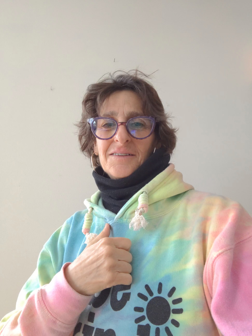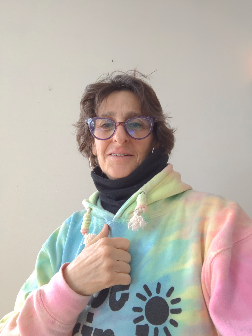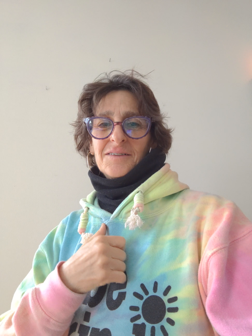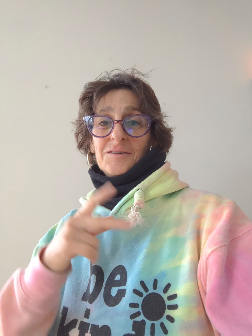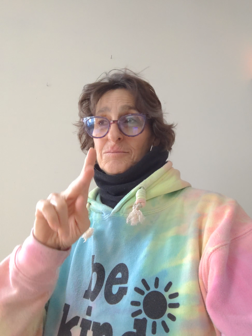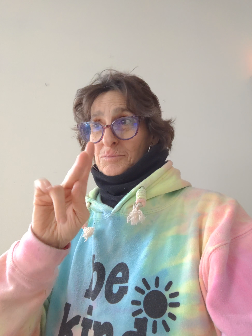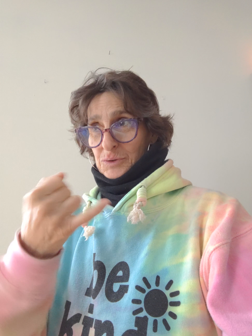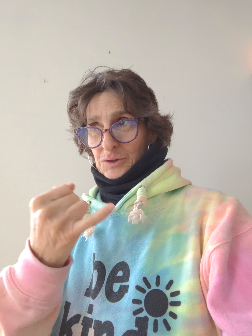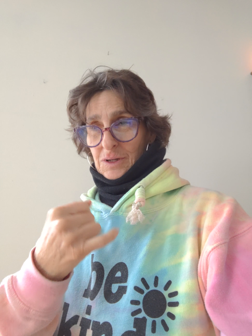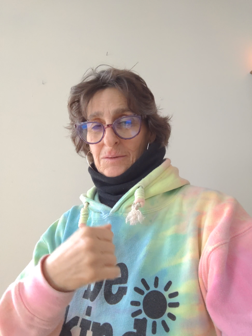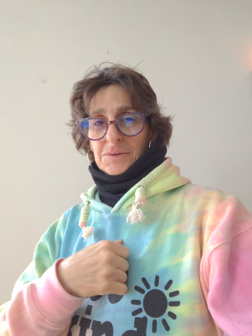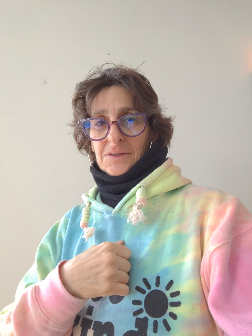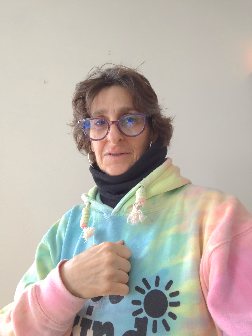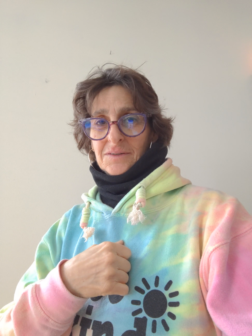pajamas